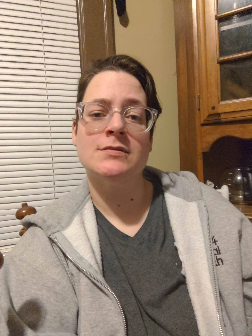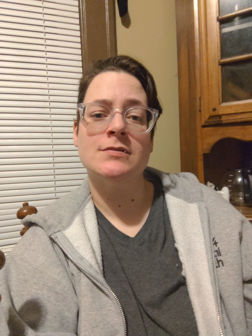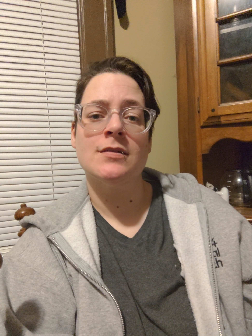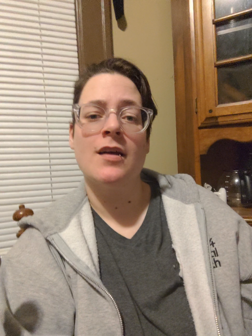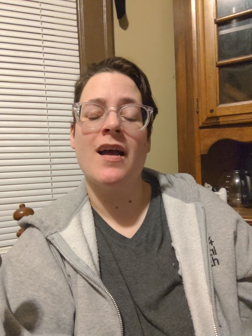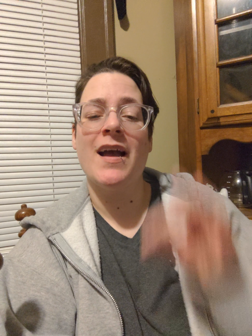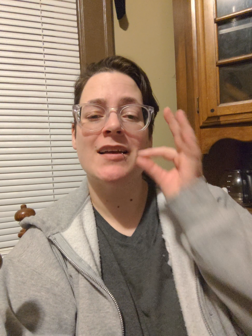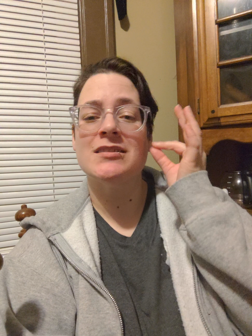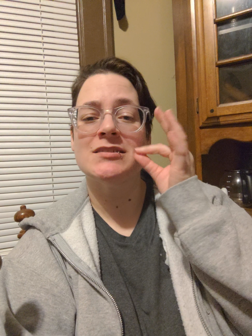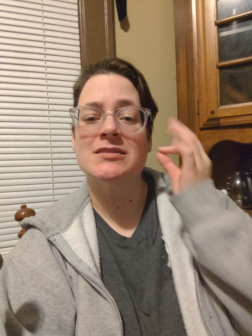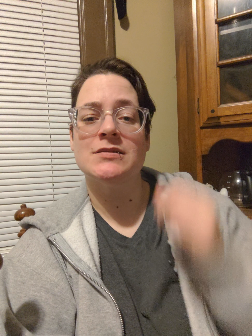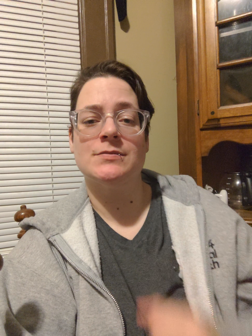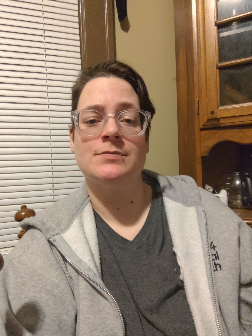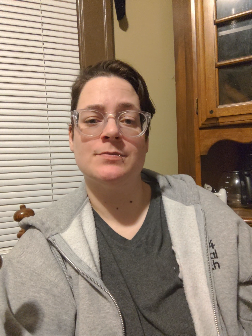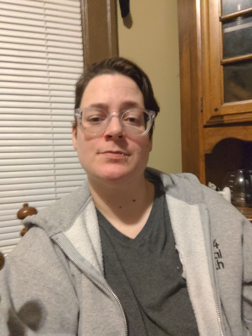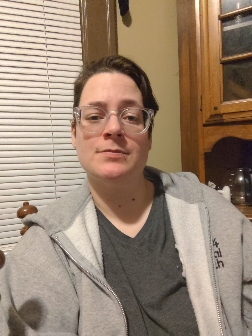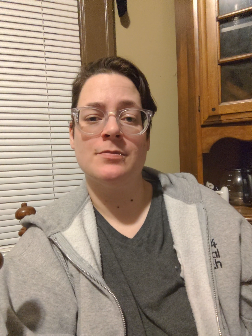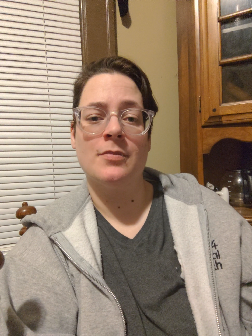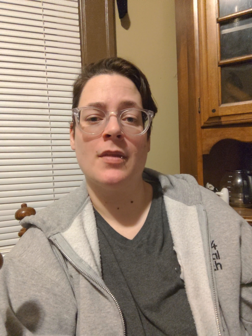cat